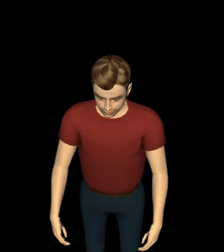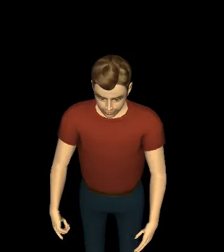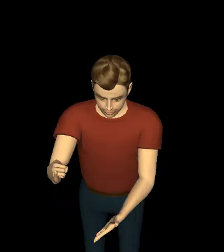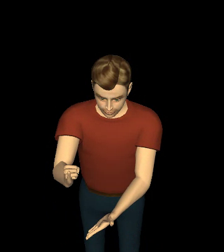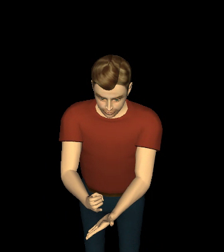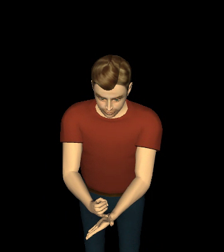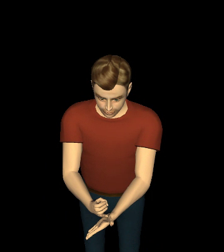حتى